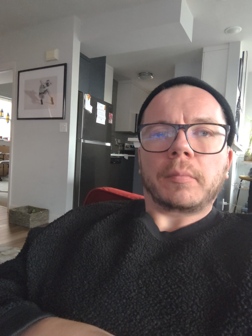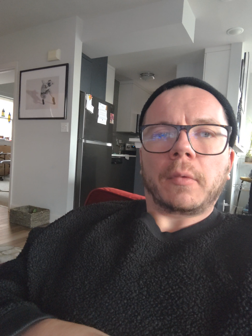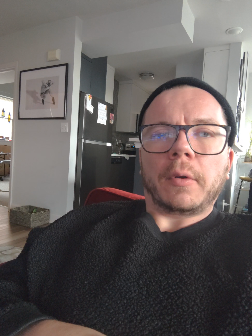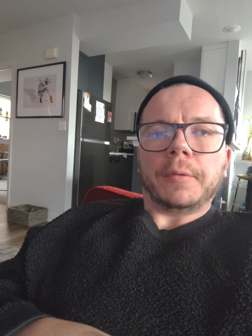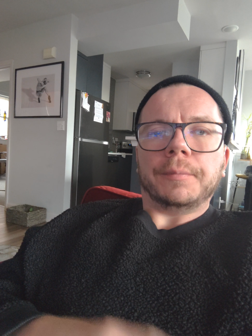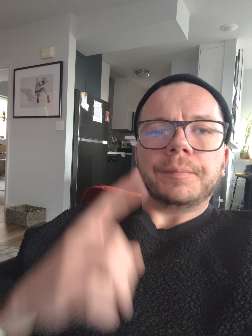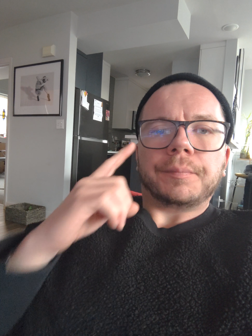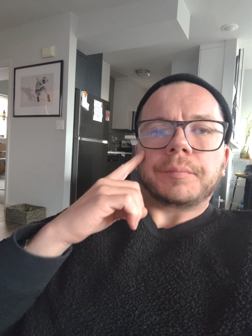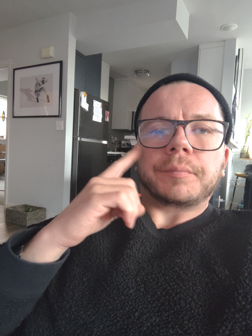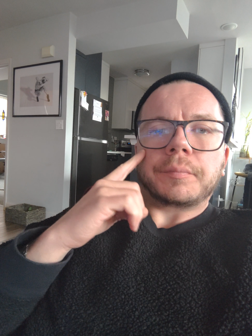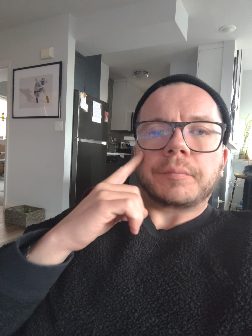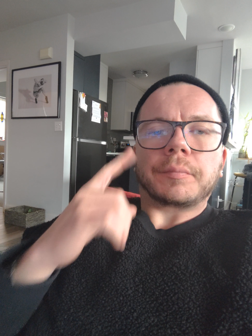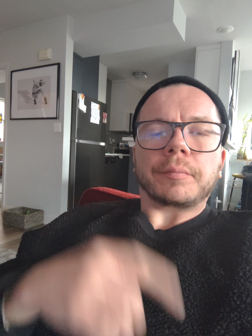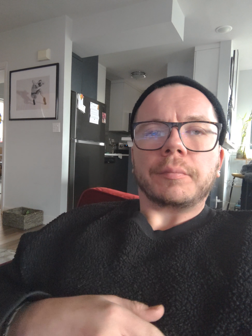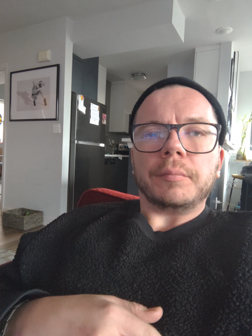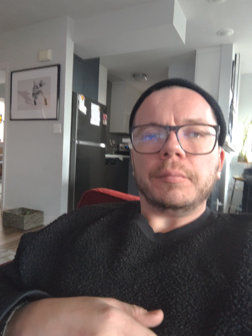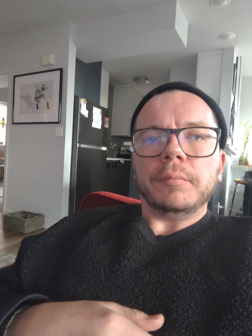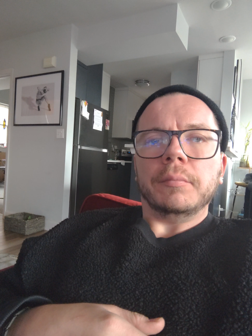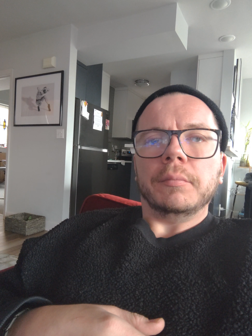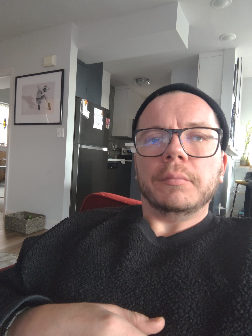cheek